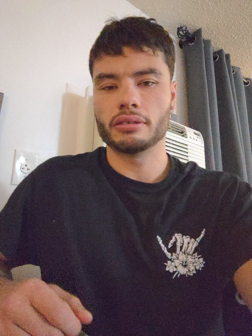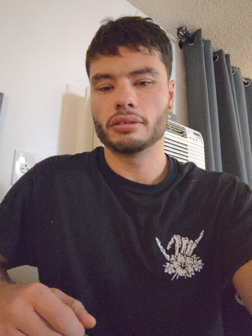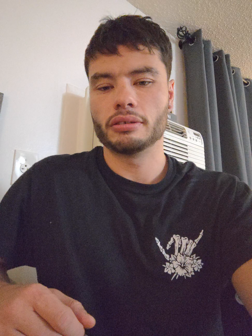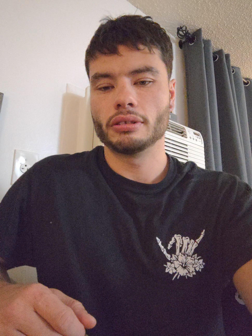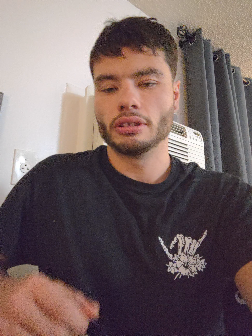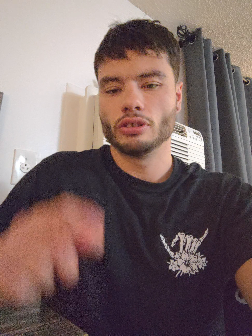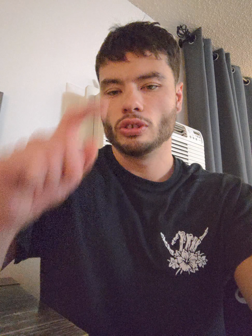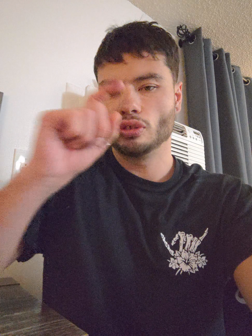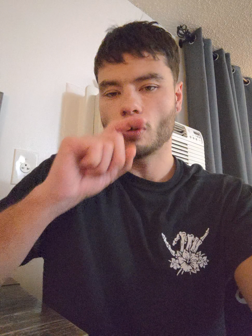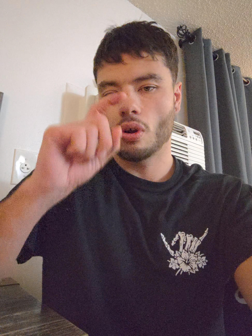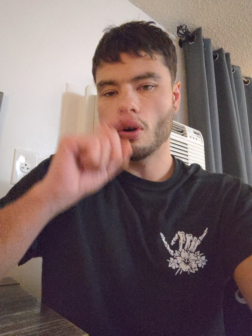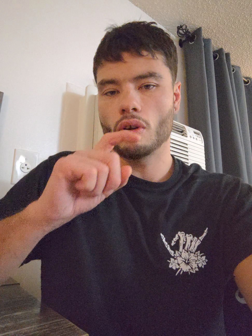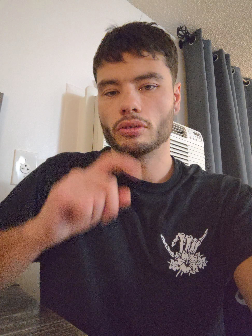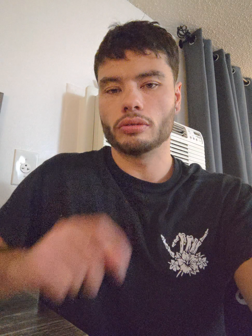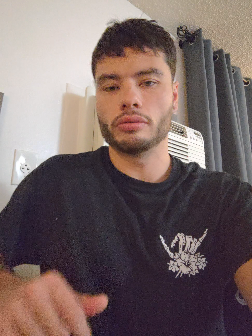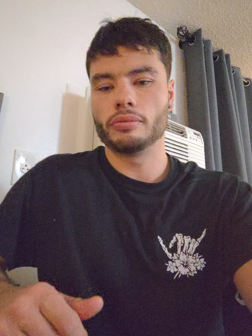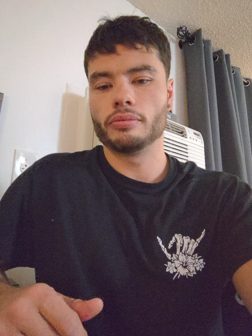doll